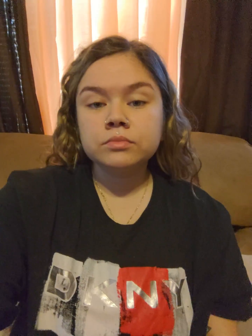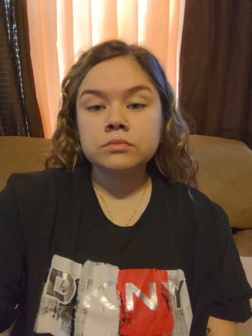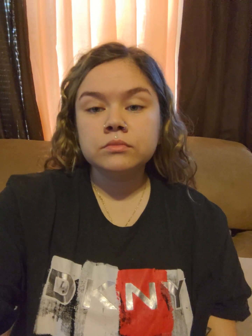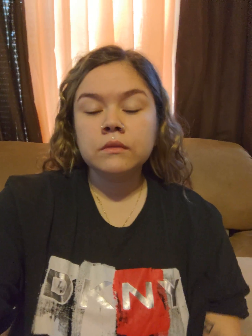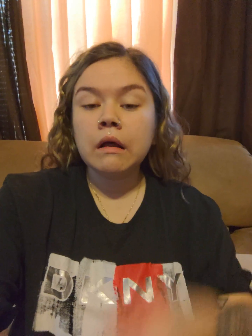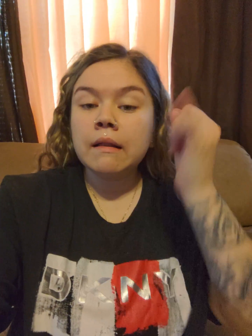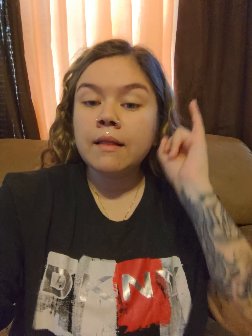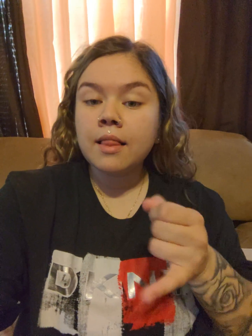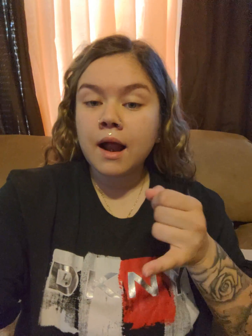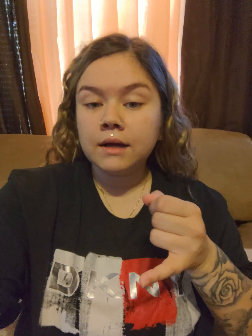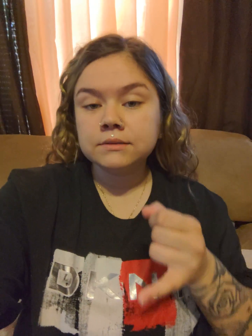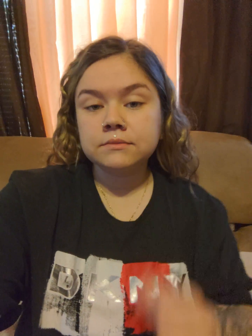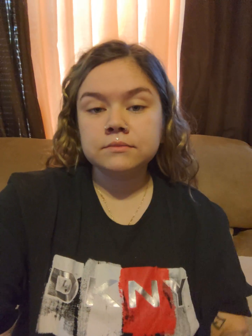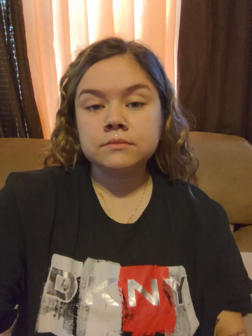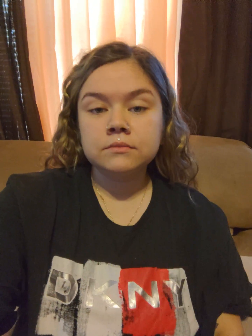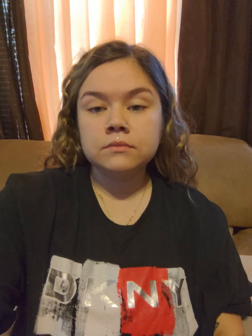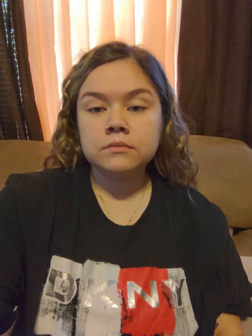last